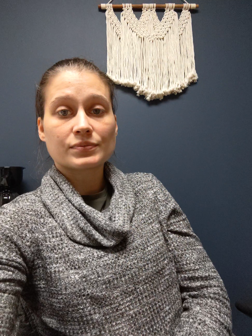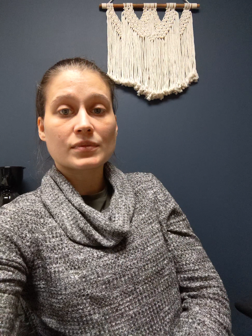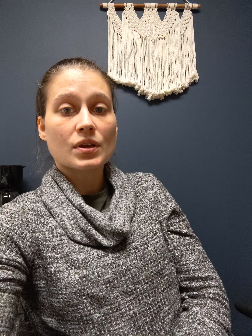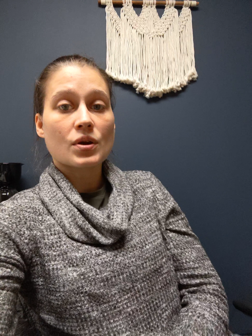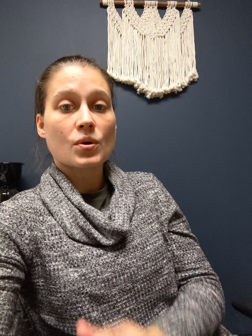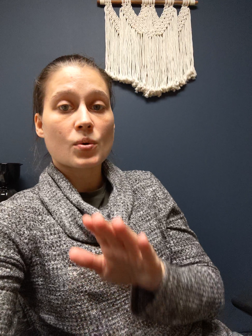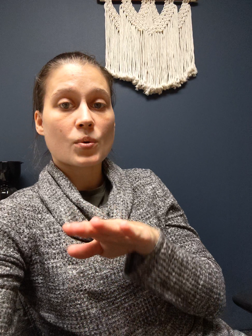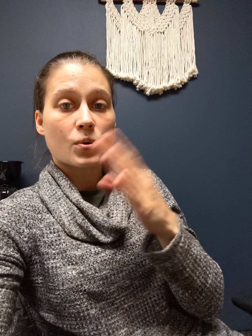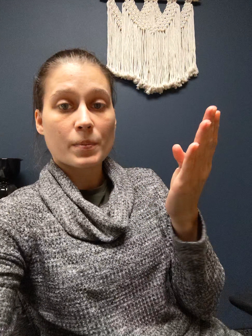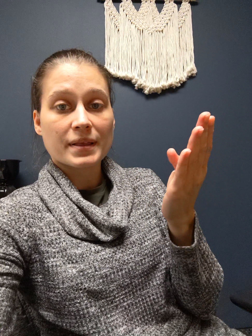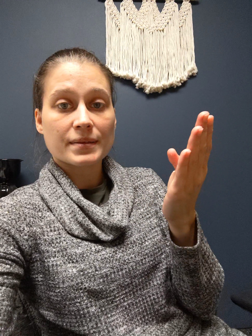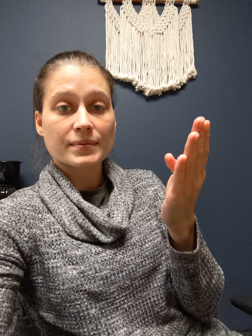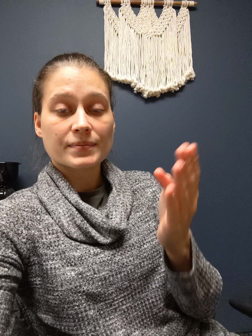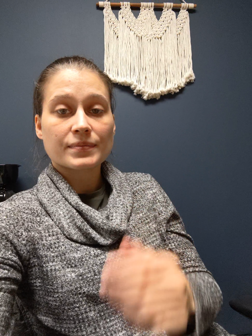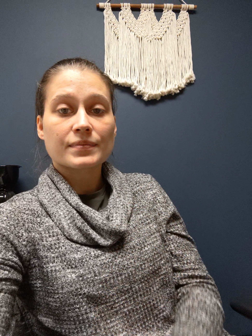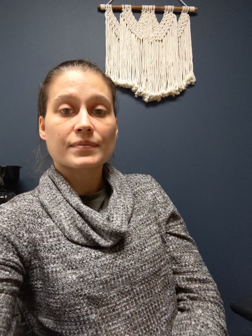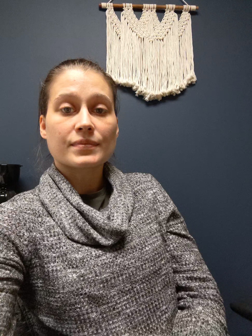open